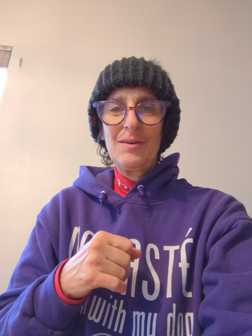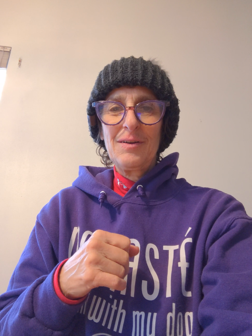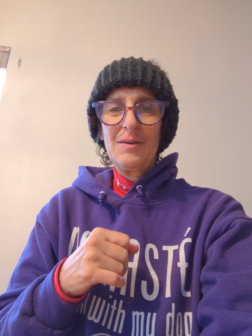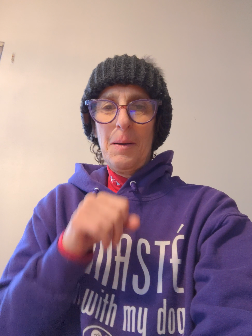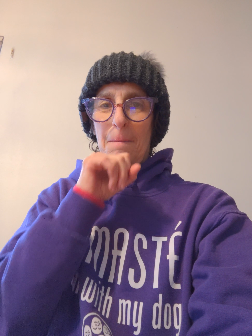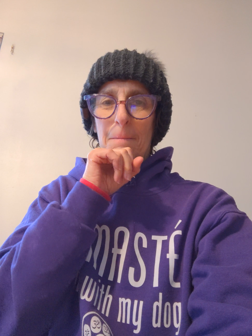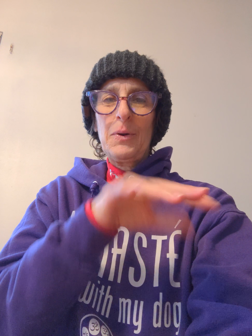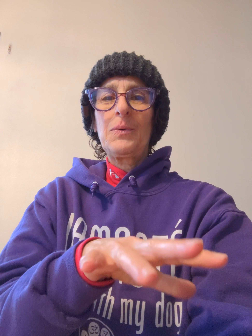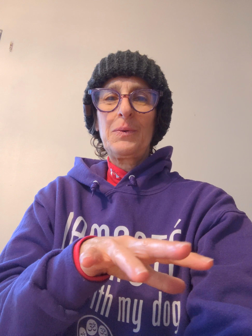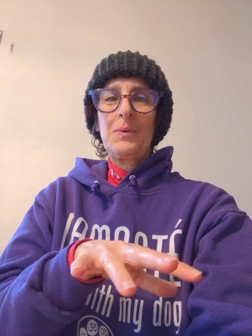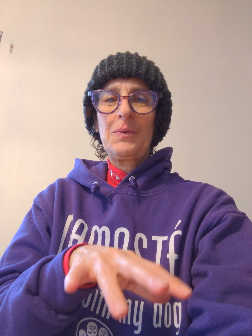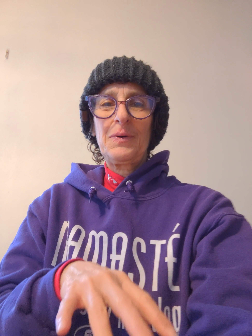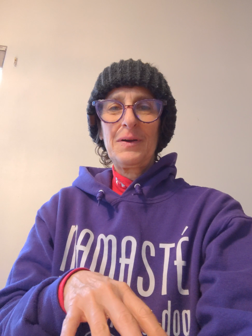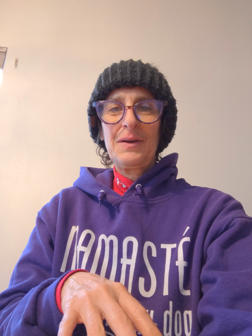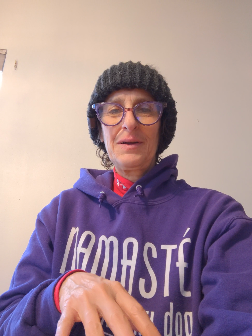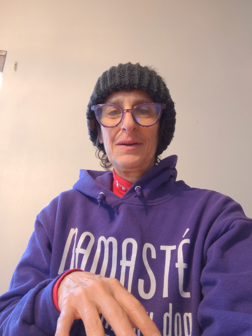blow